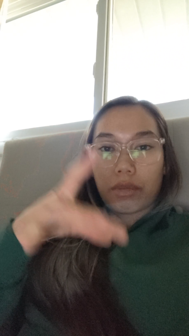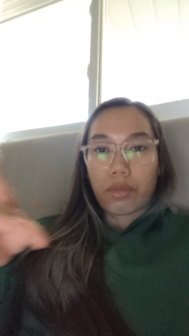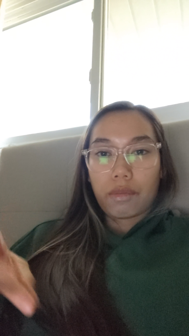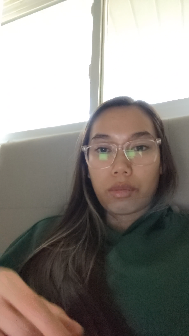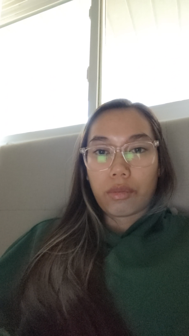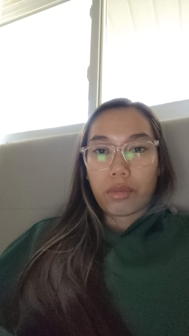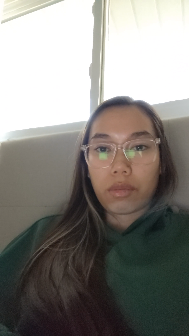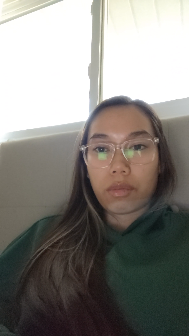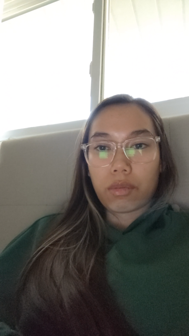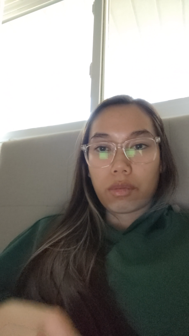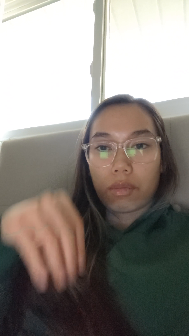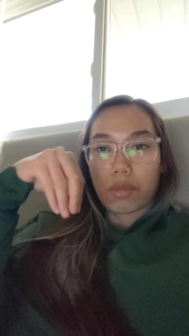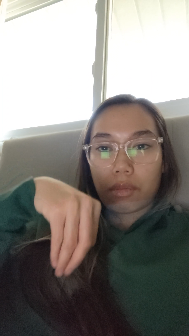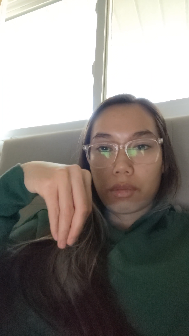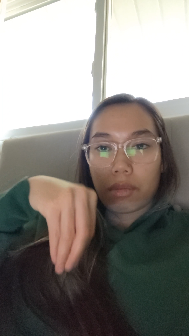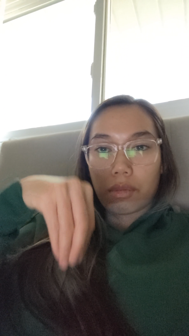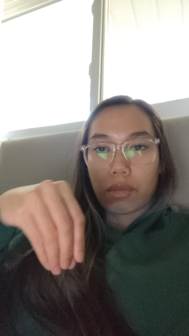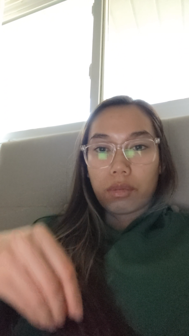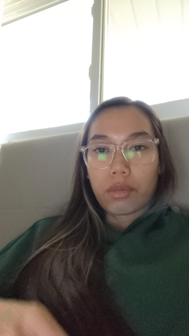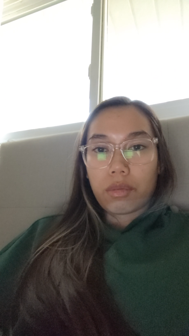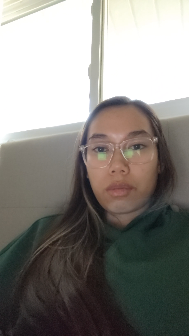inside